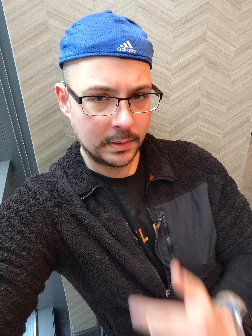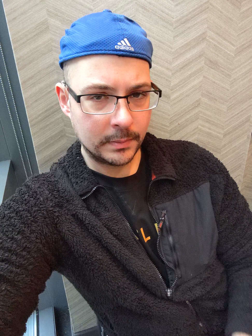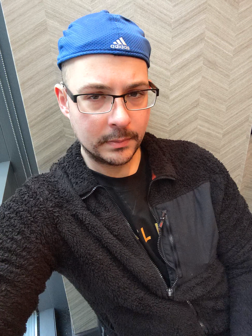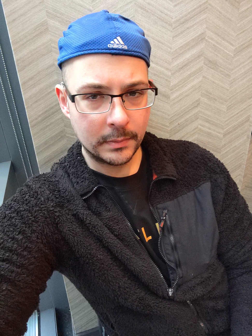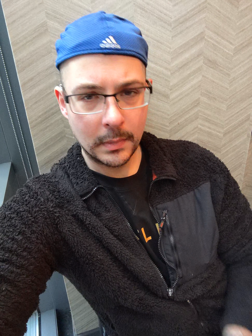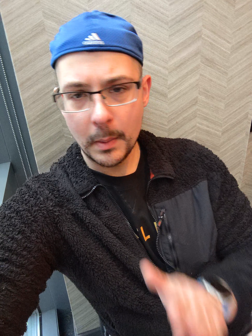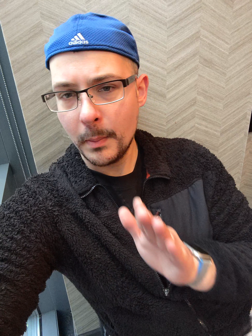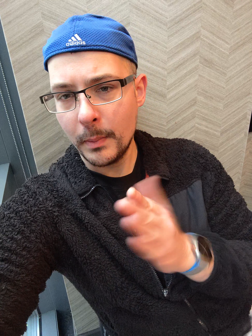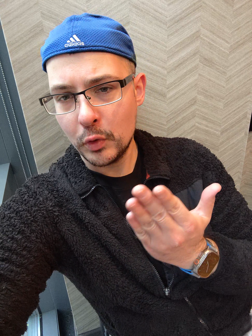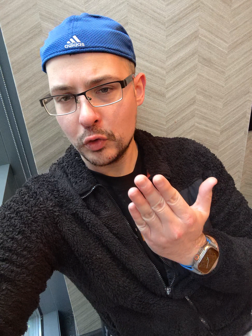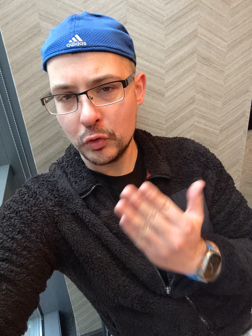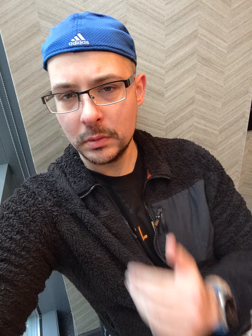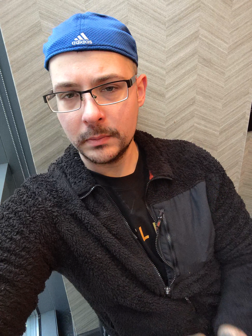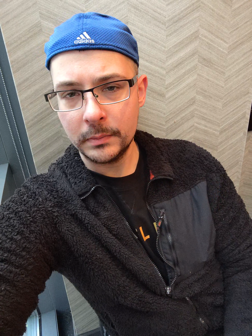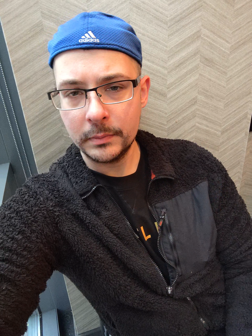book